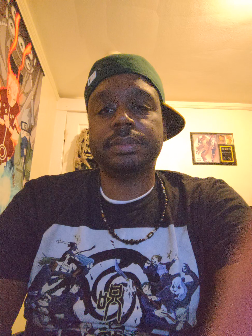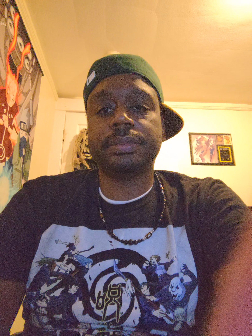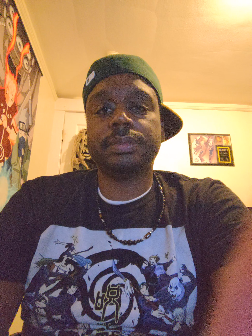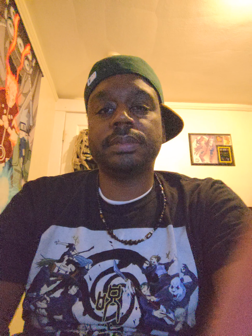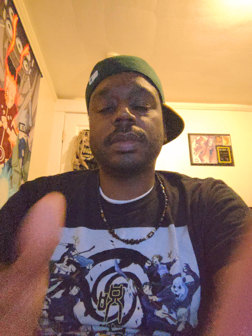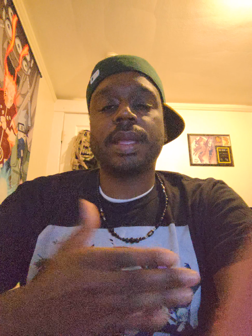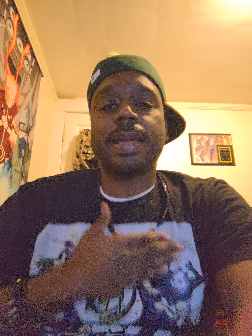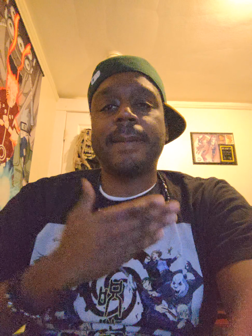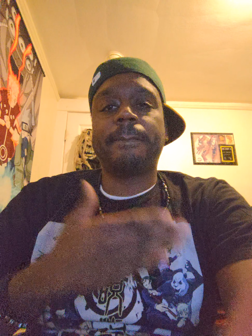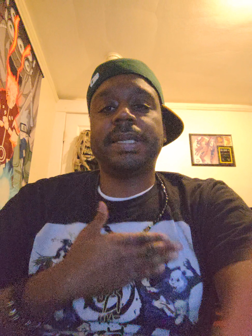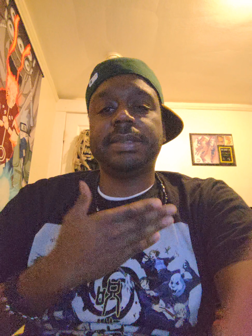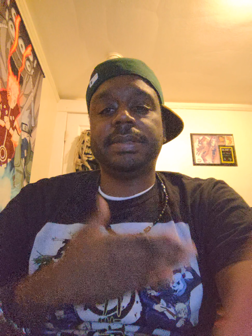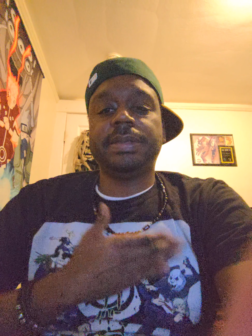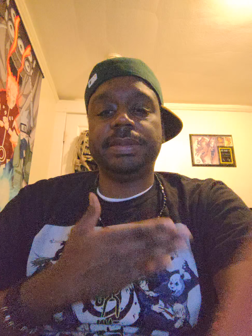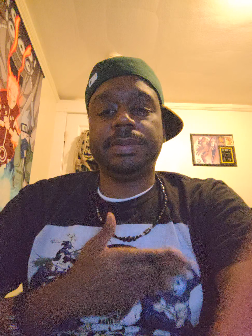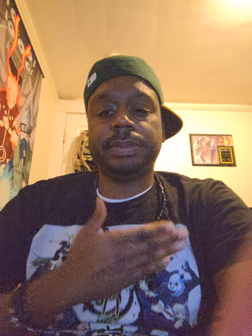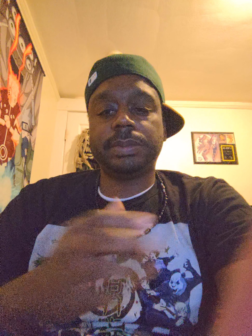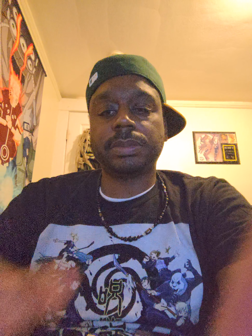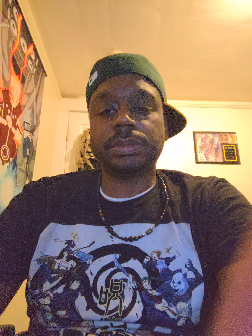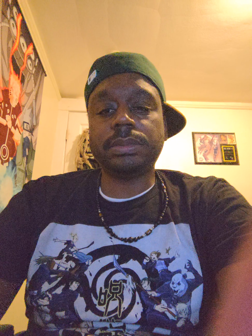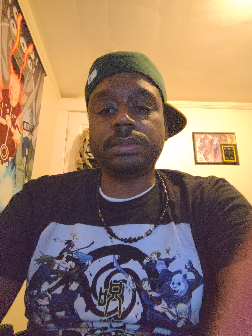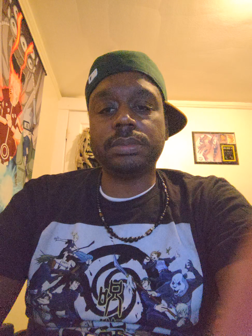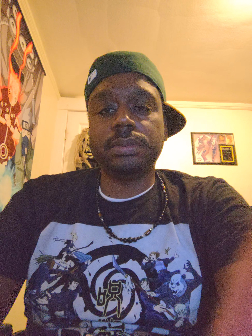happy